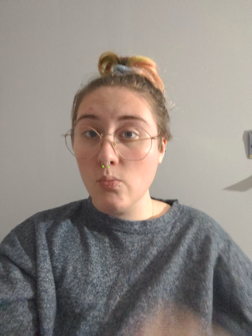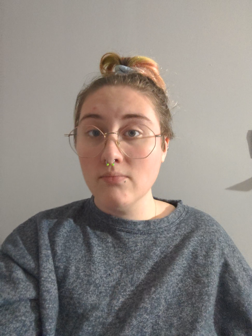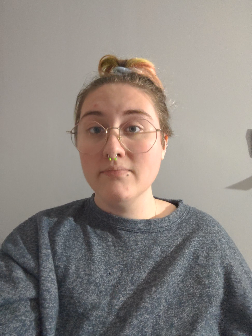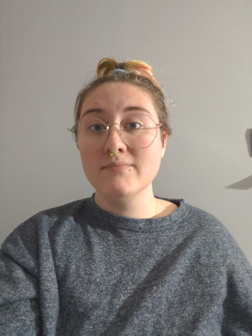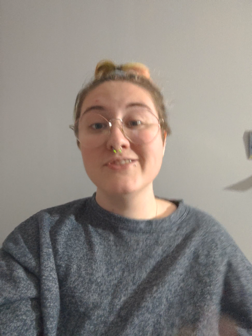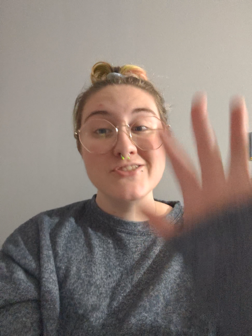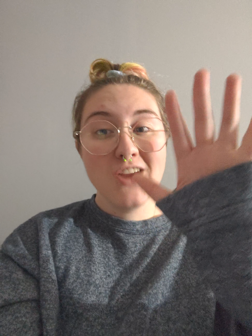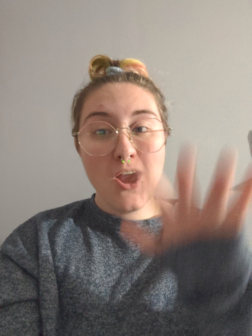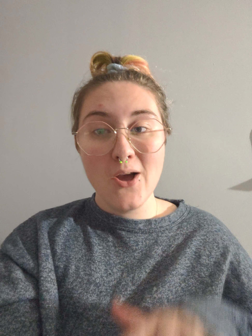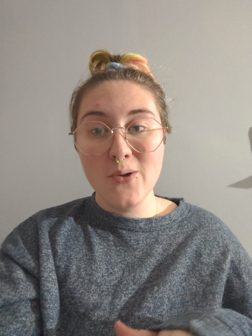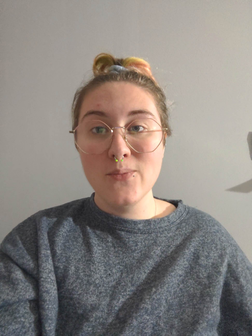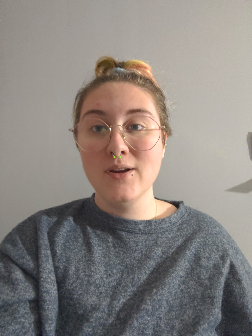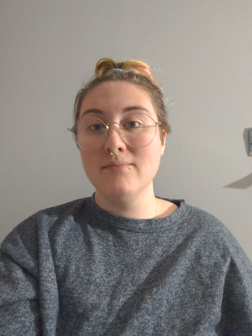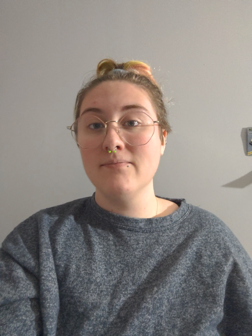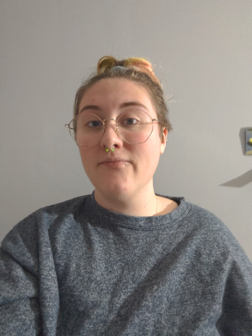snow